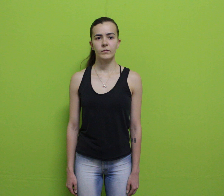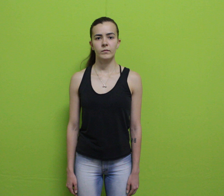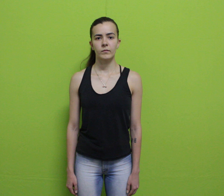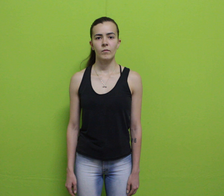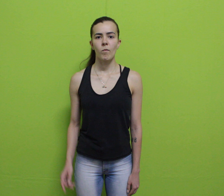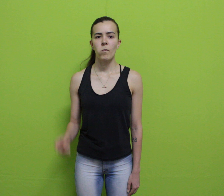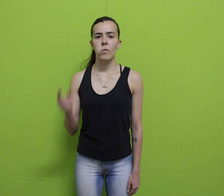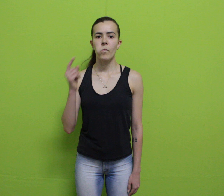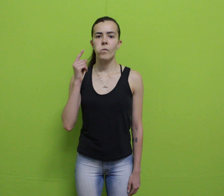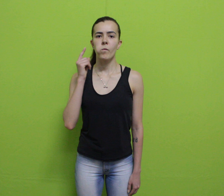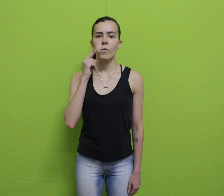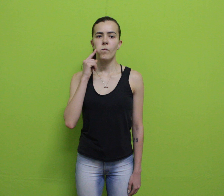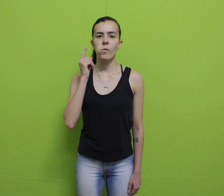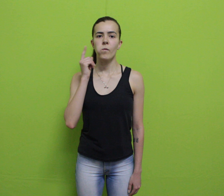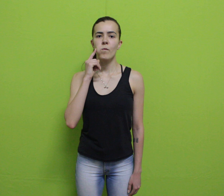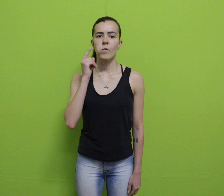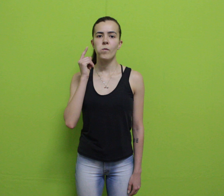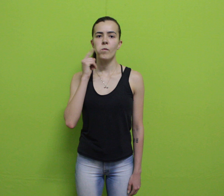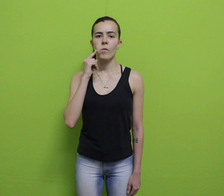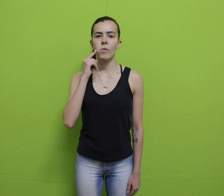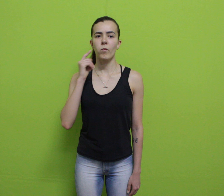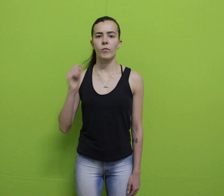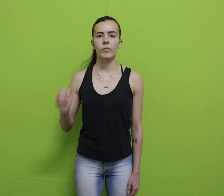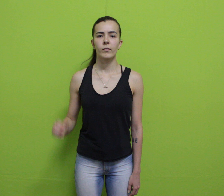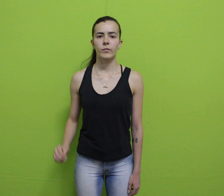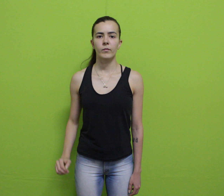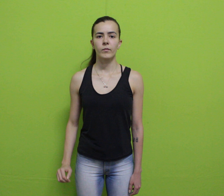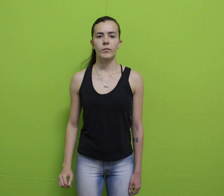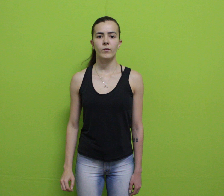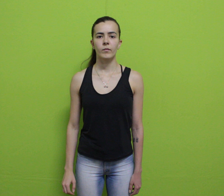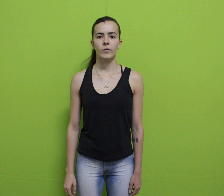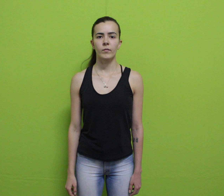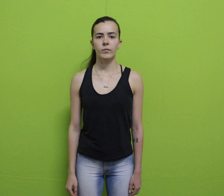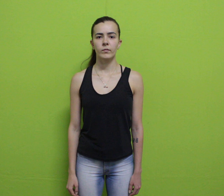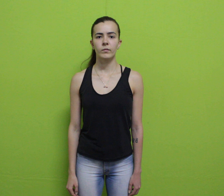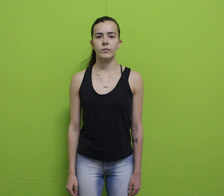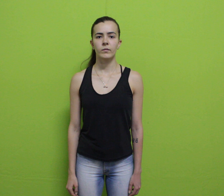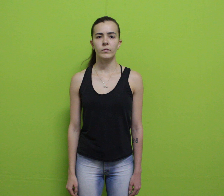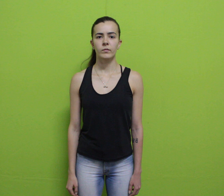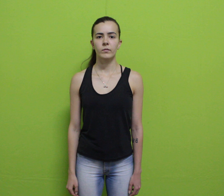bala